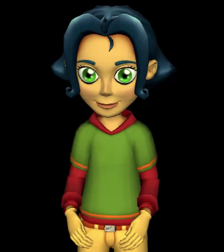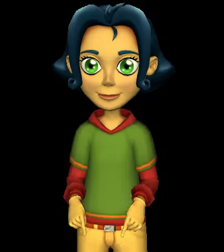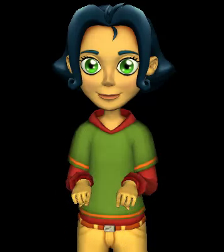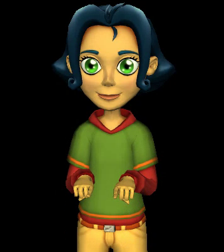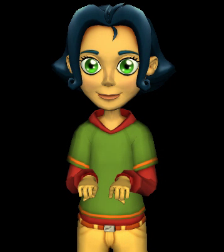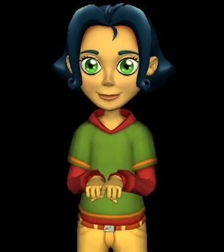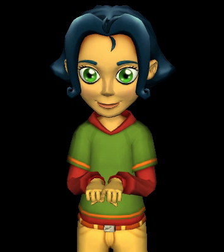أيضا